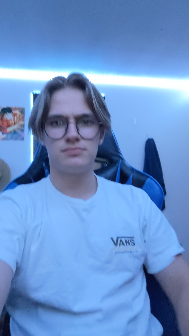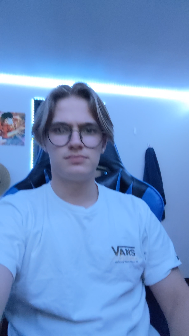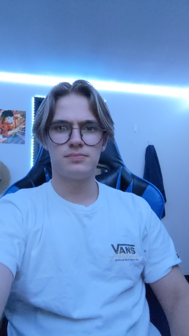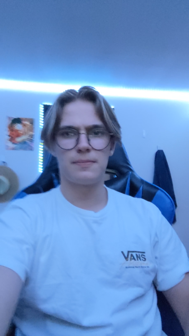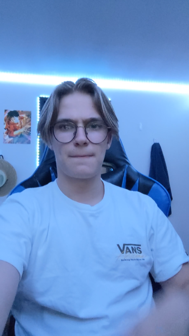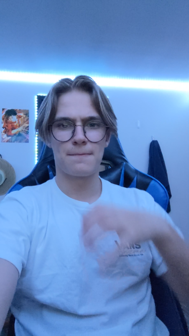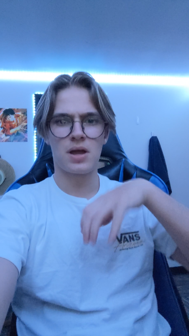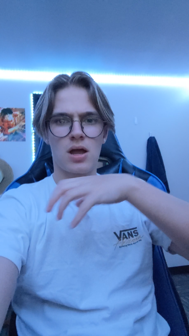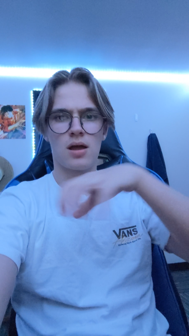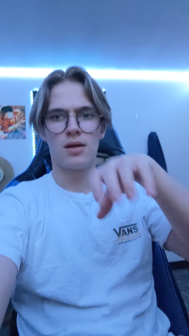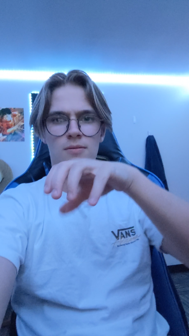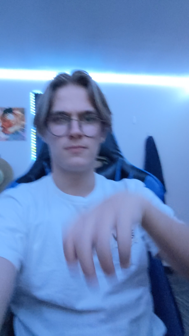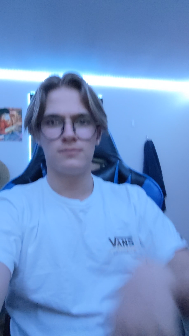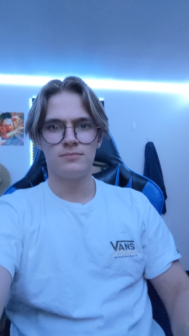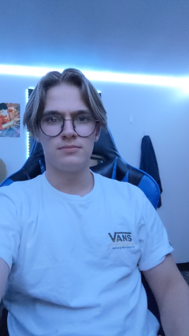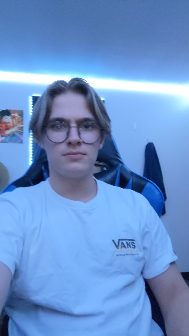block